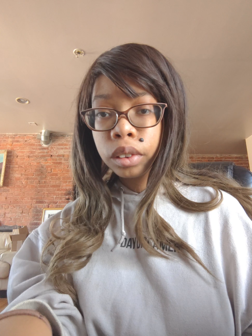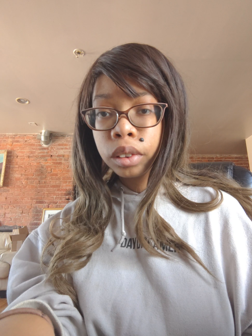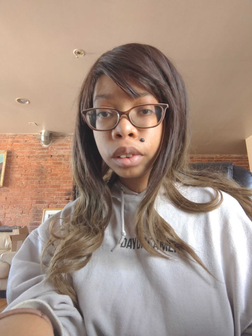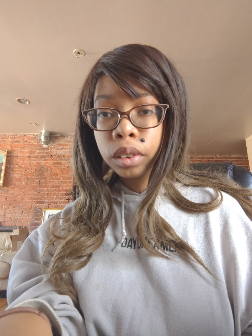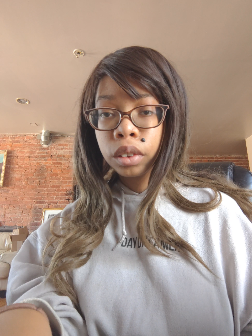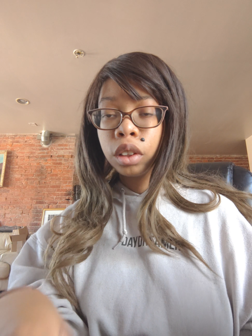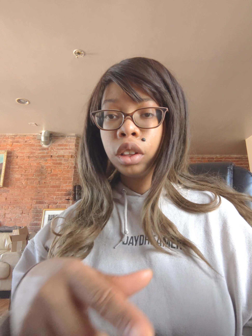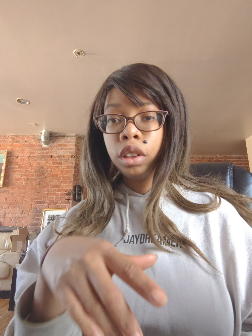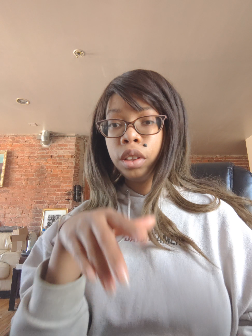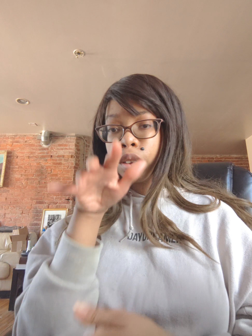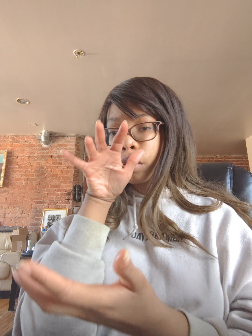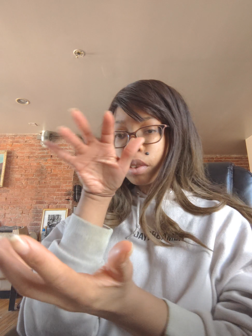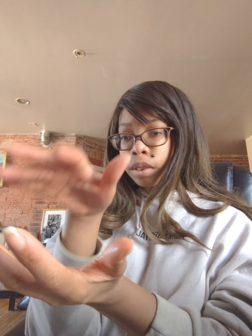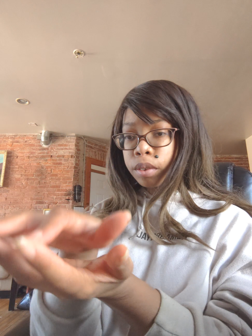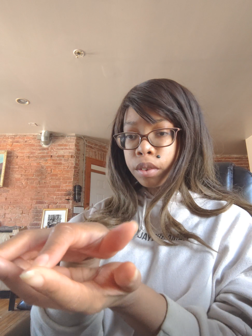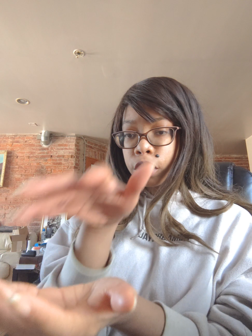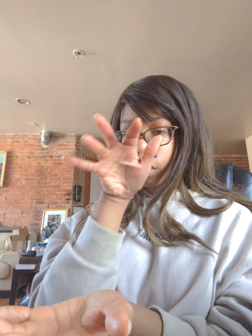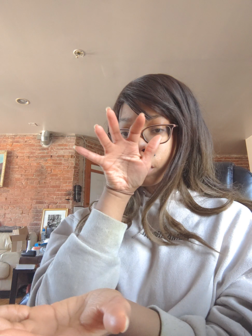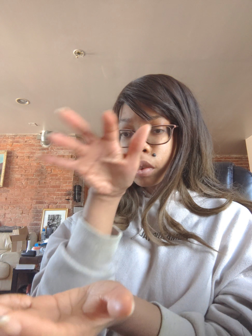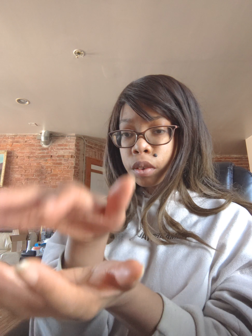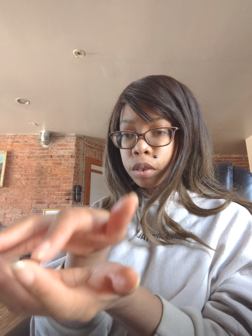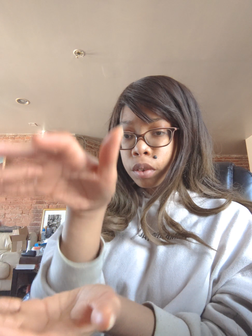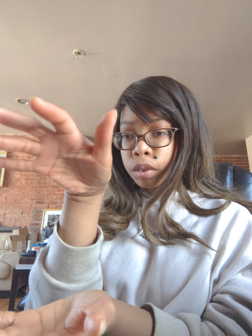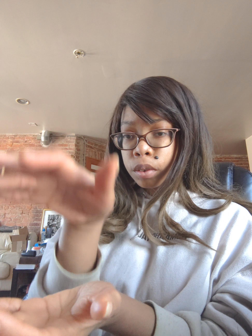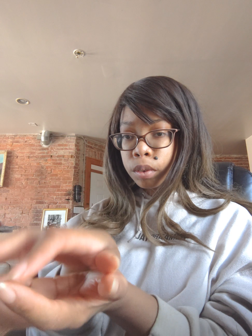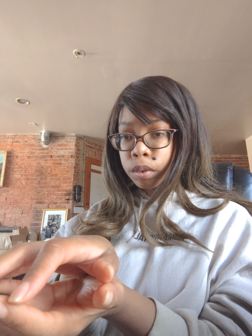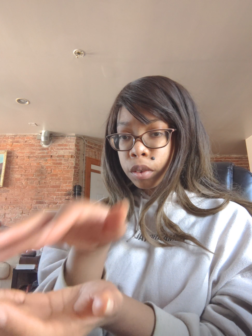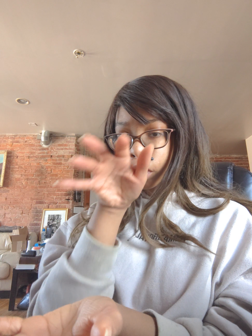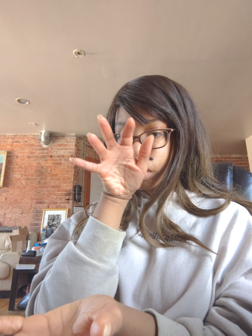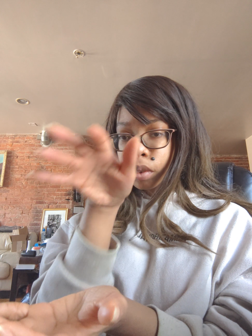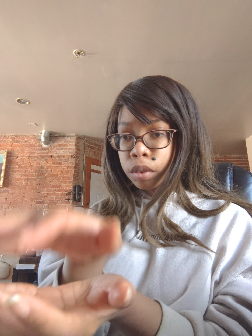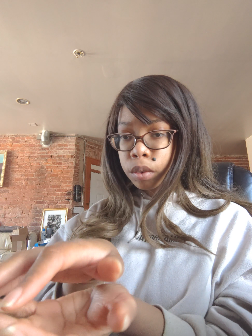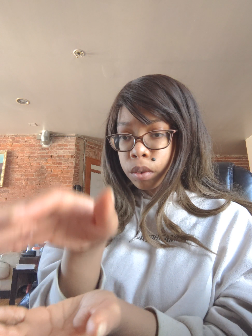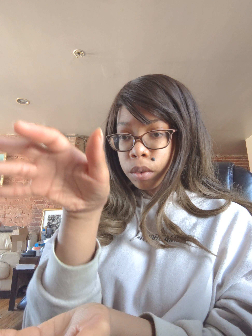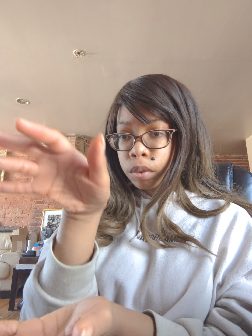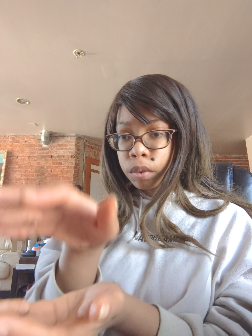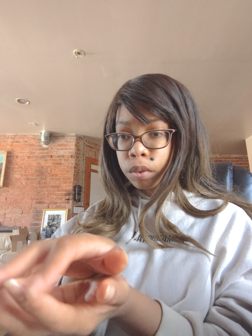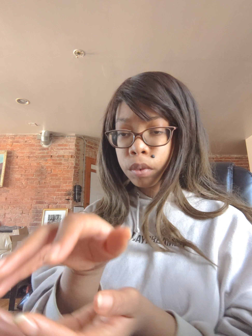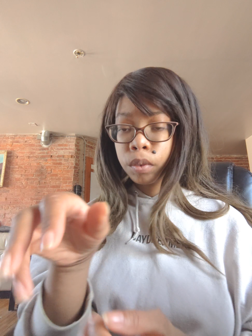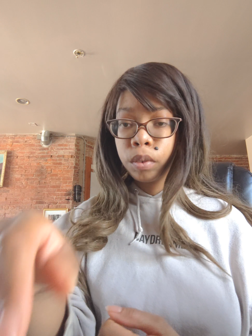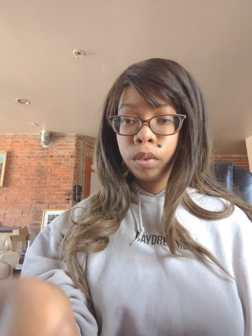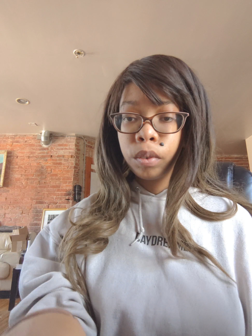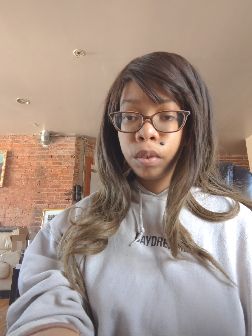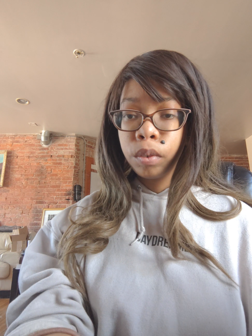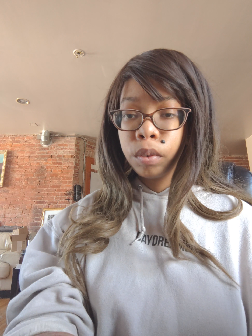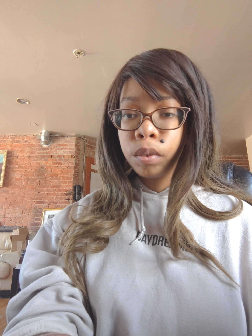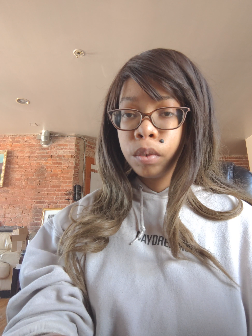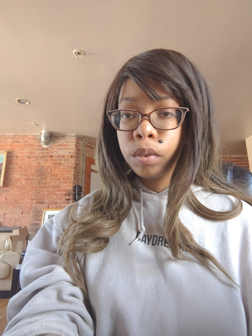alligator